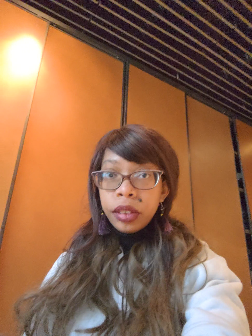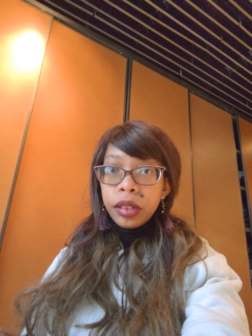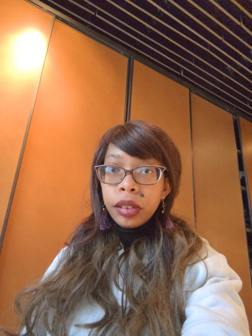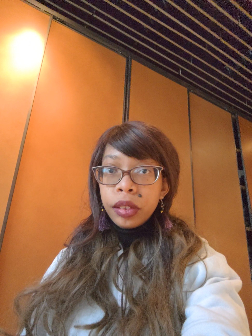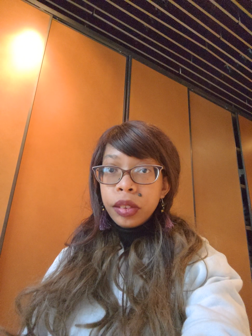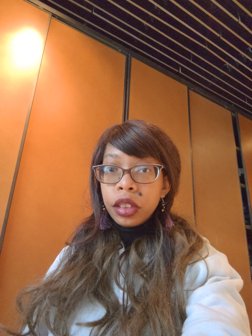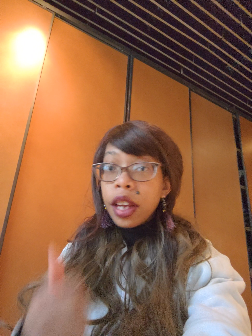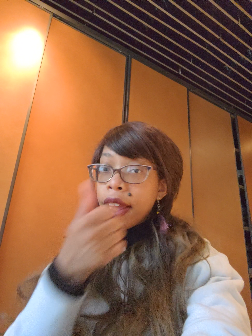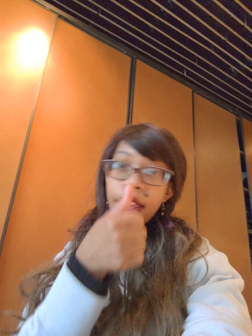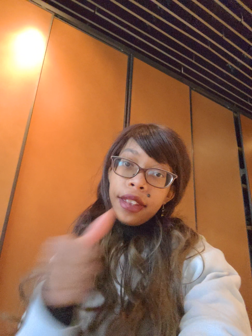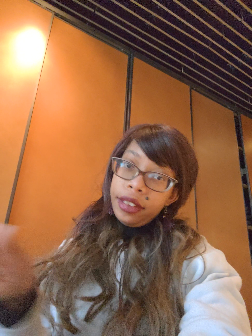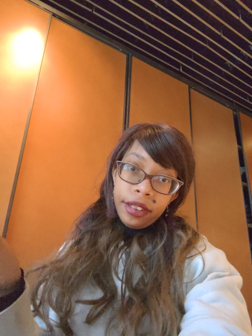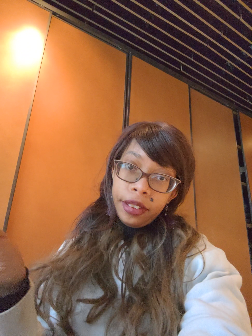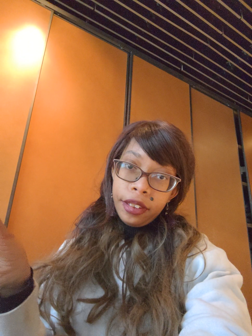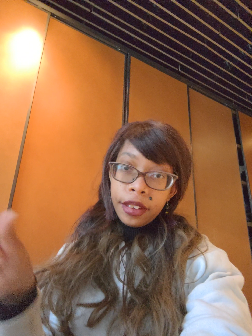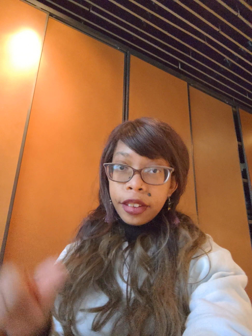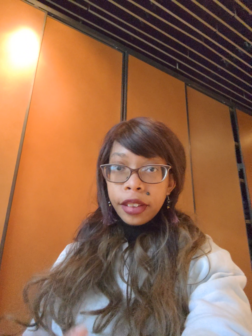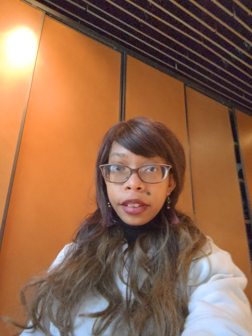any